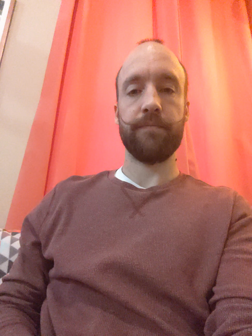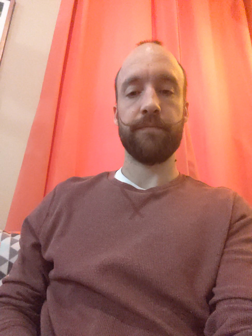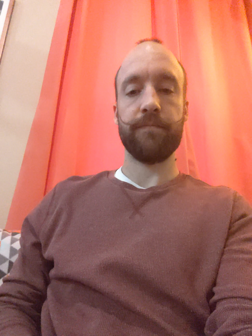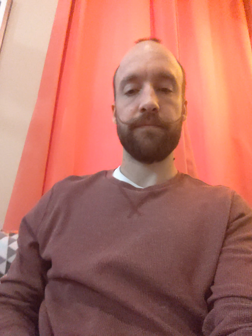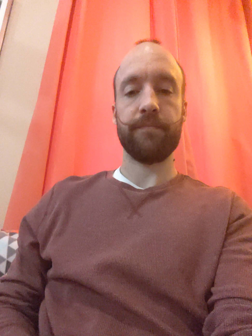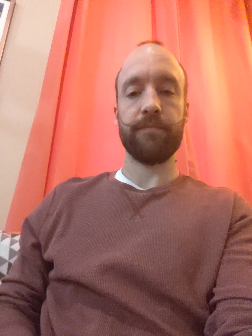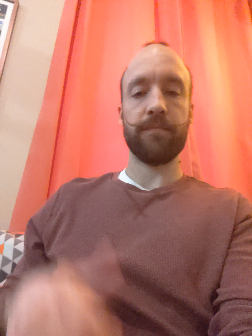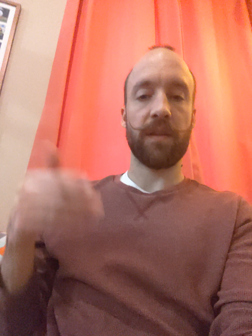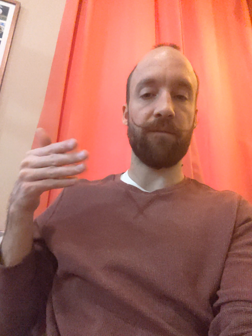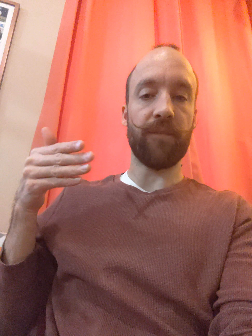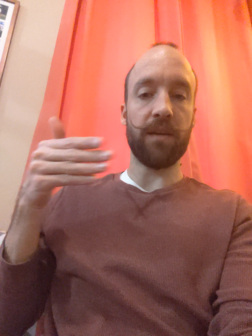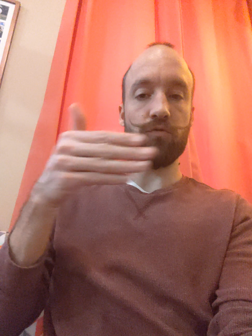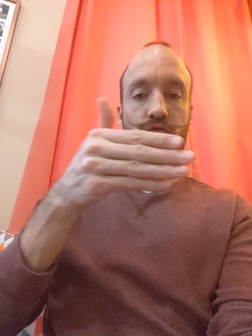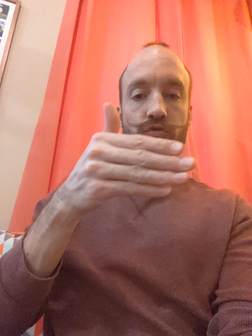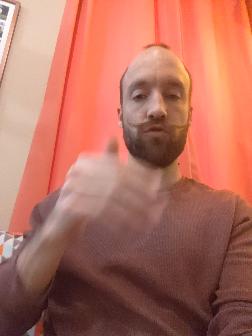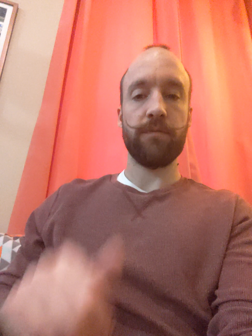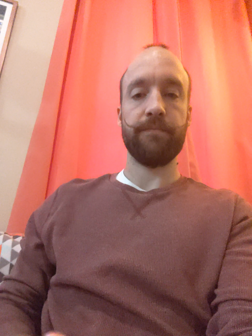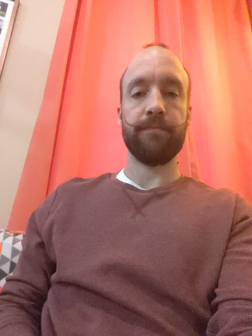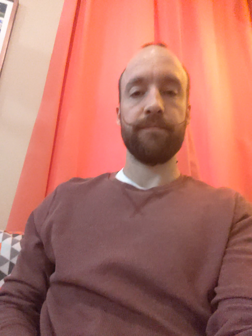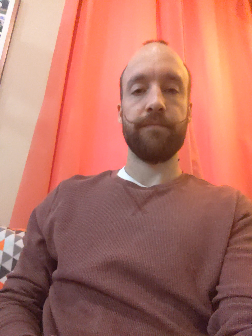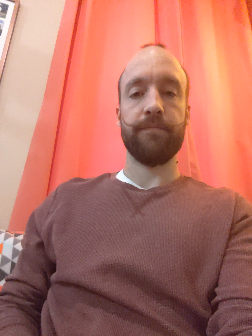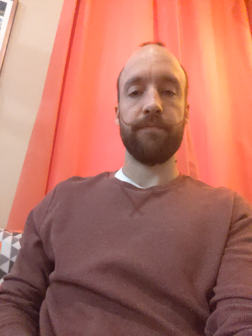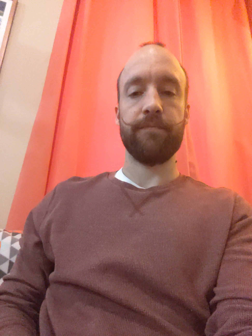fish